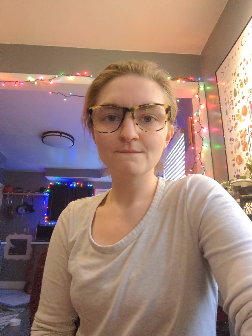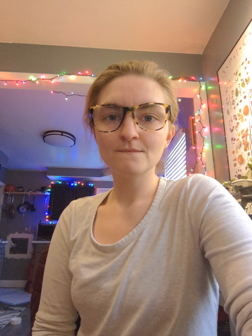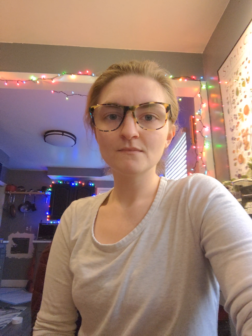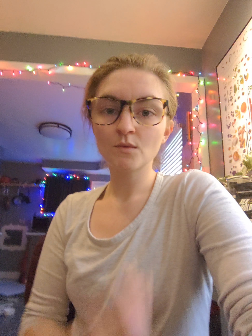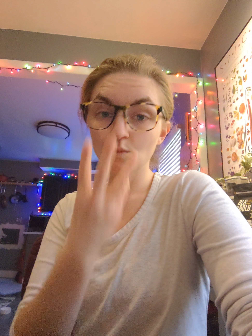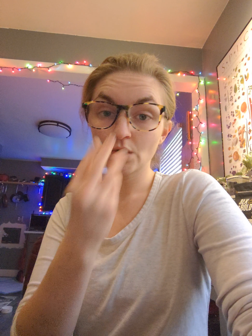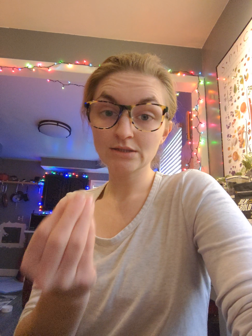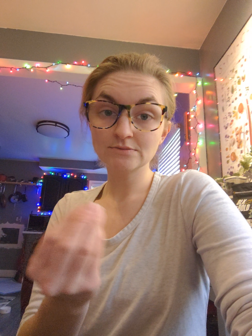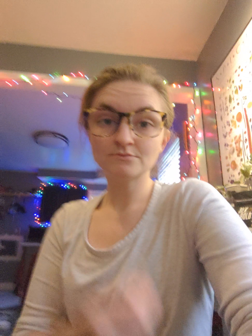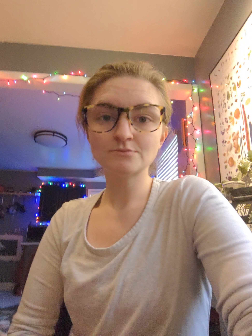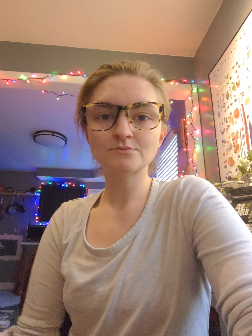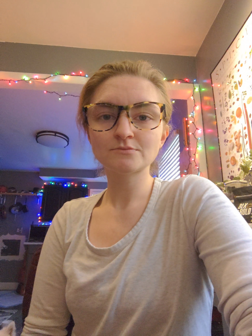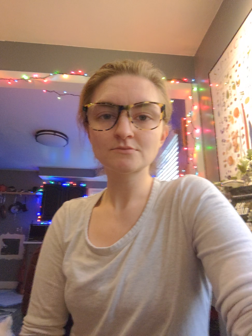wolf